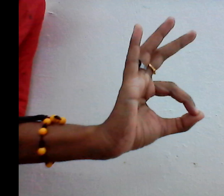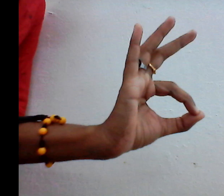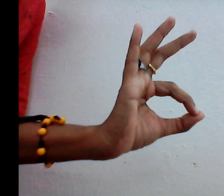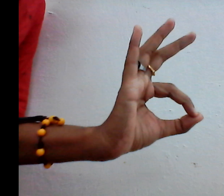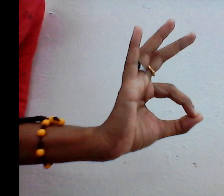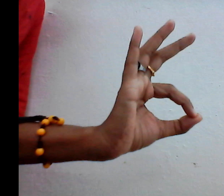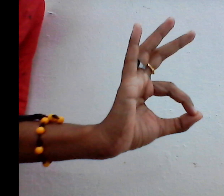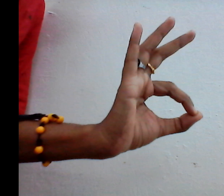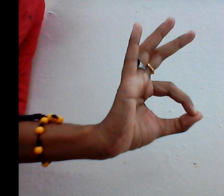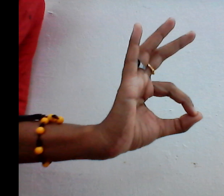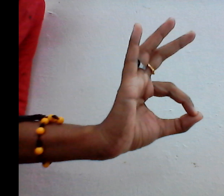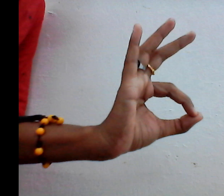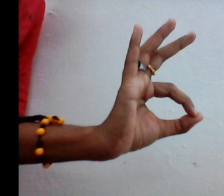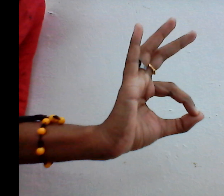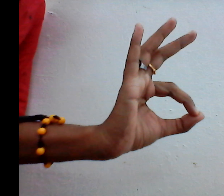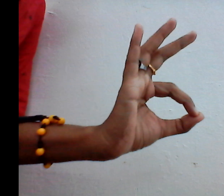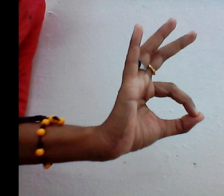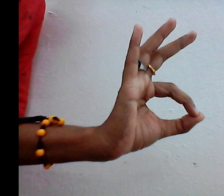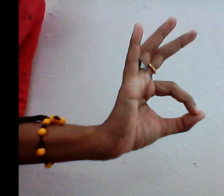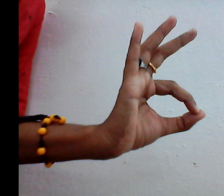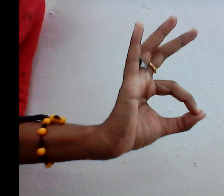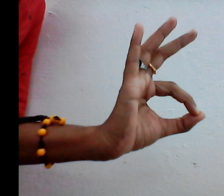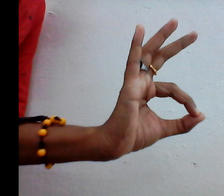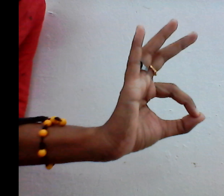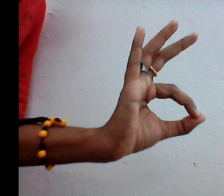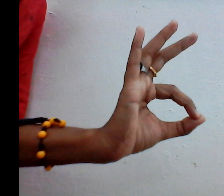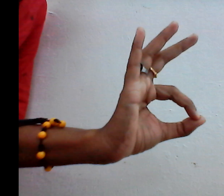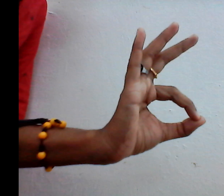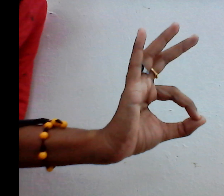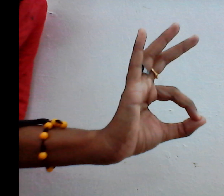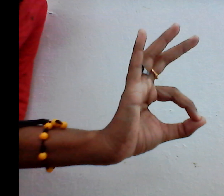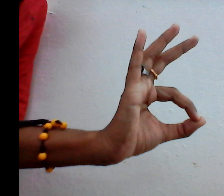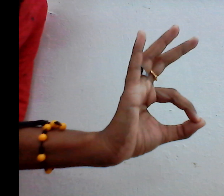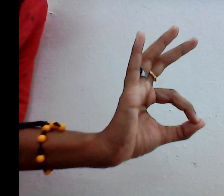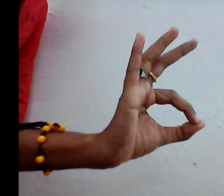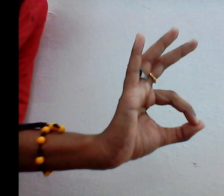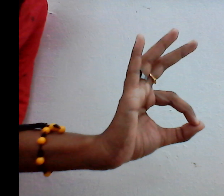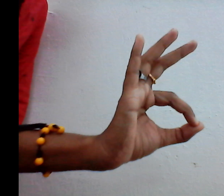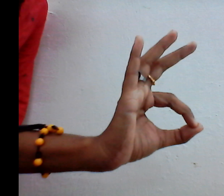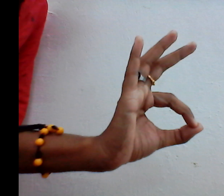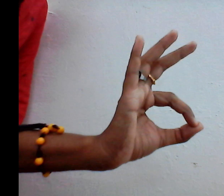ഒ